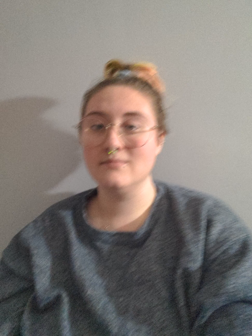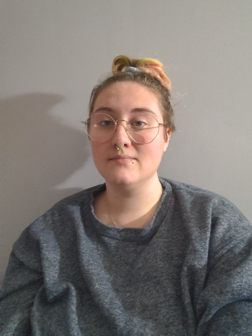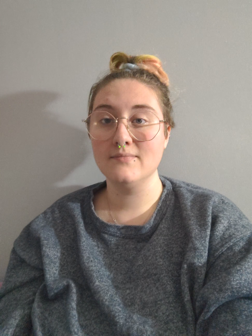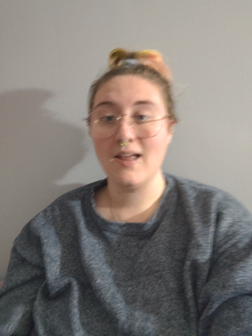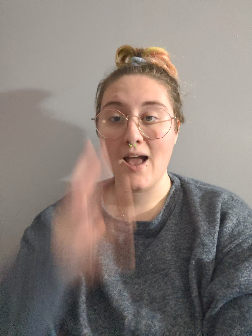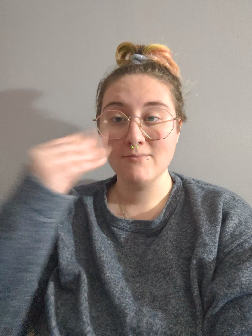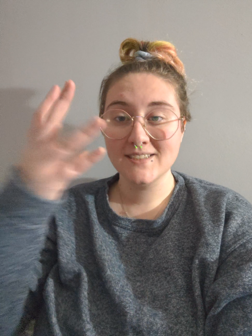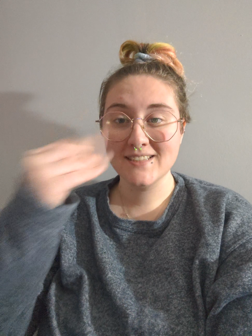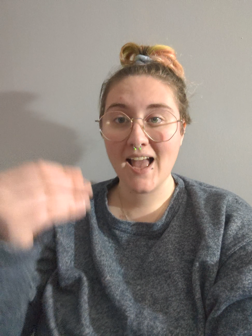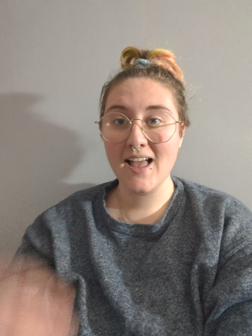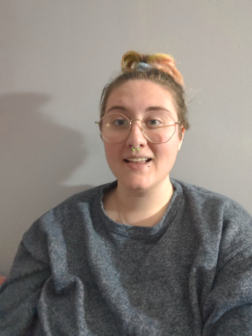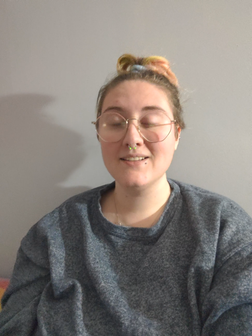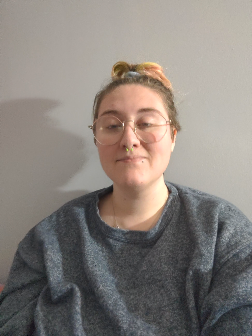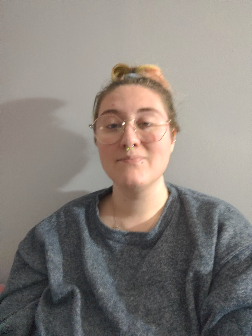outside